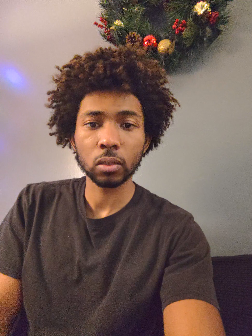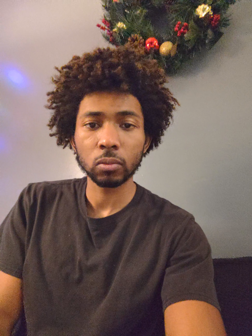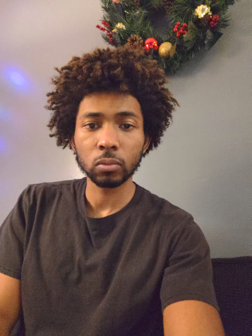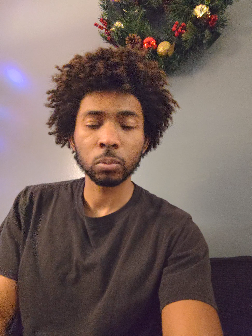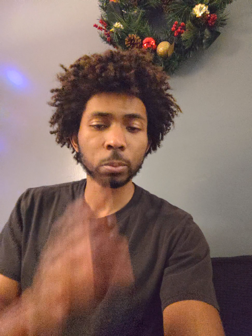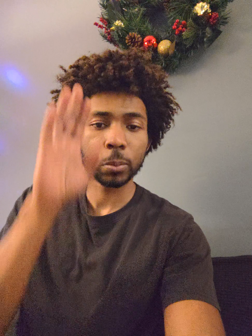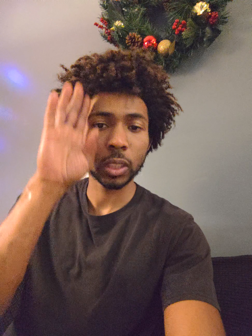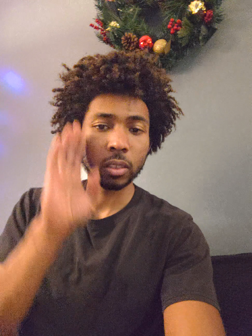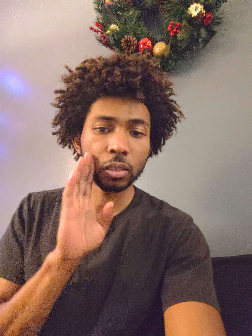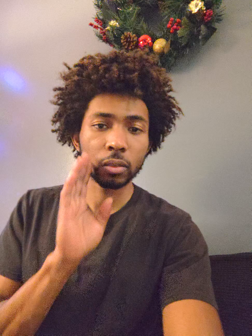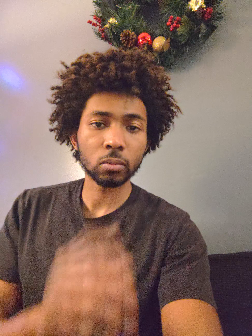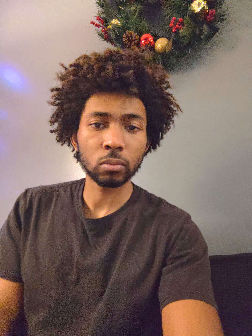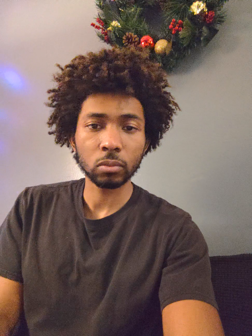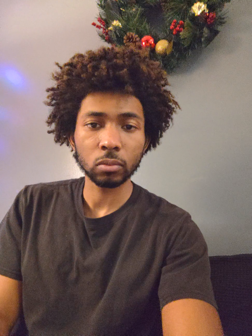brown